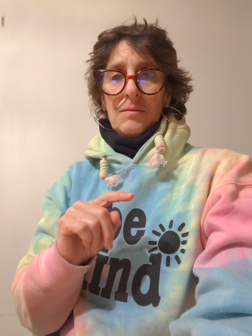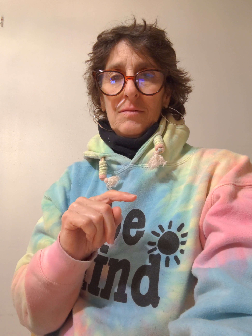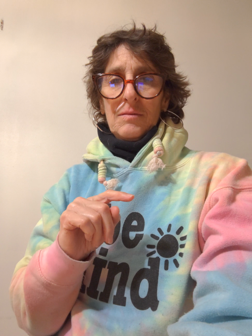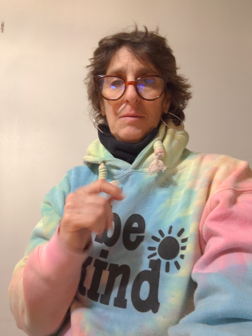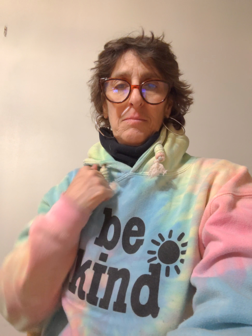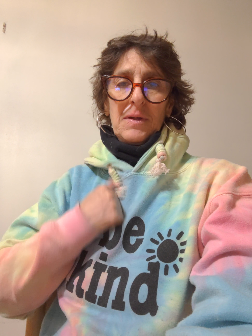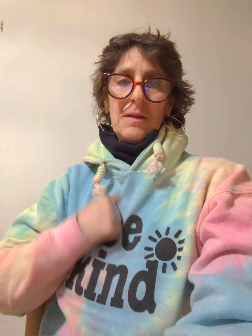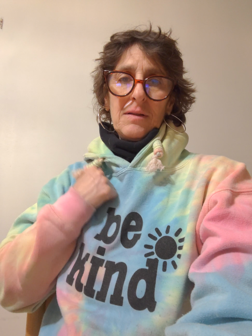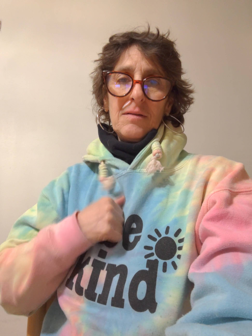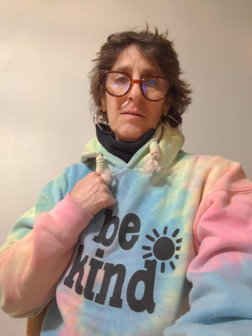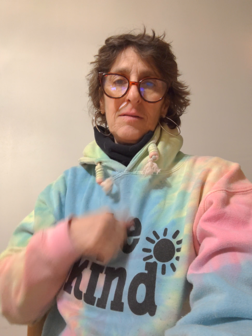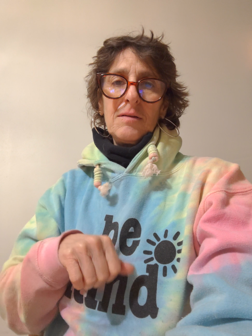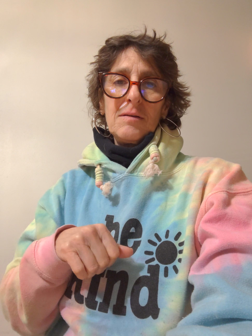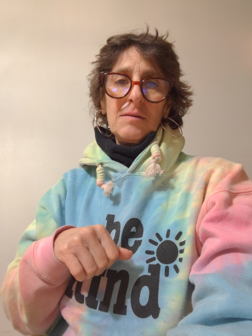bath